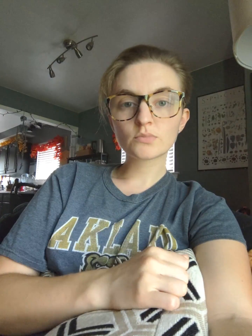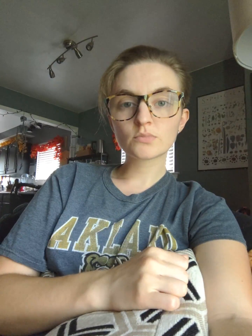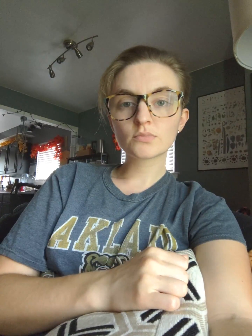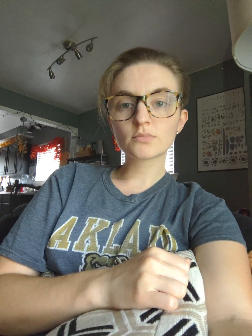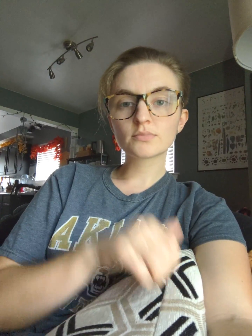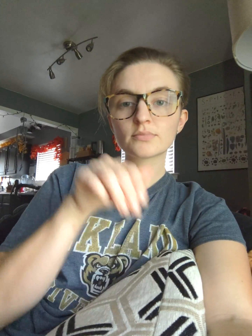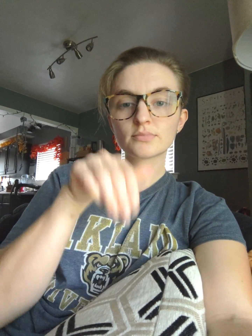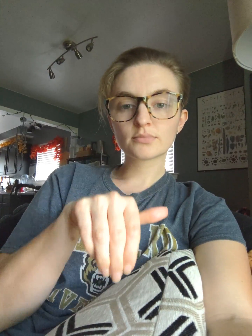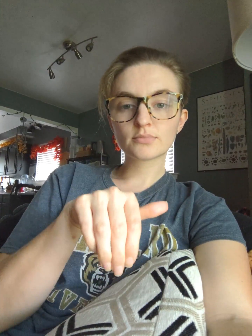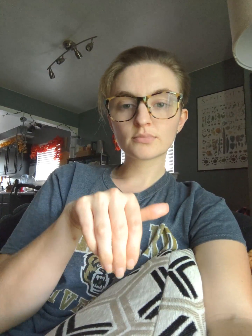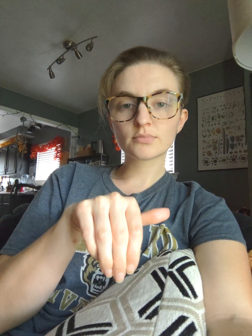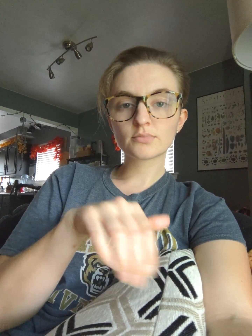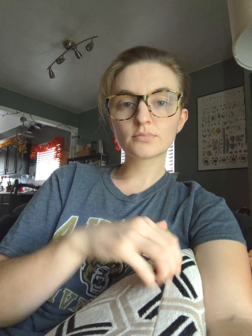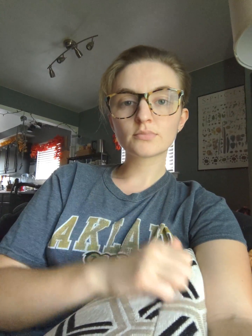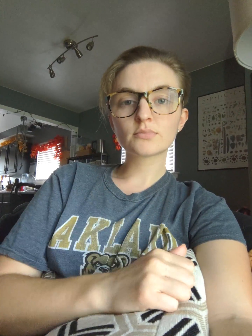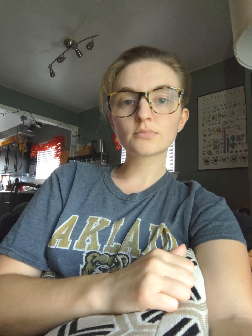night night